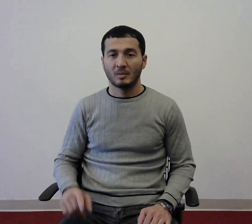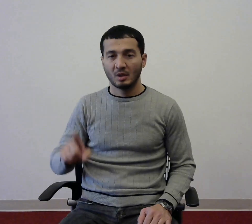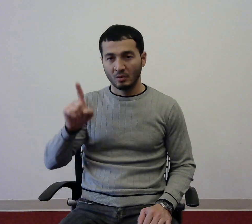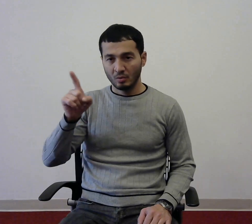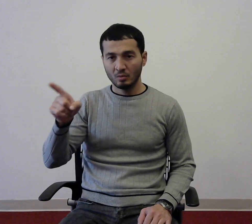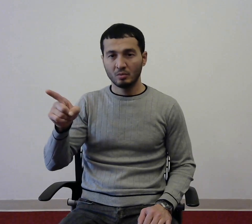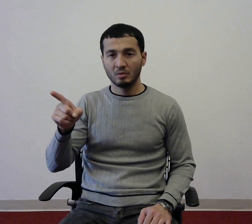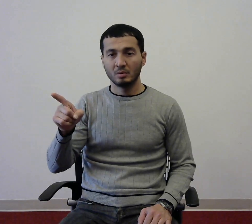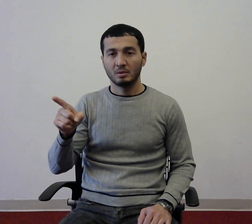O